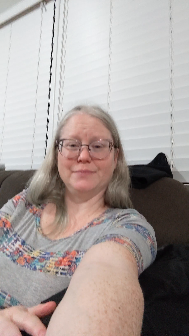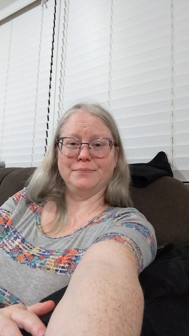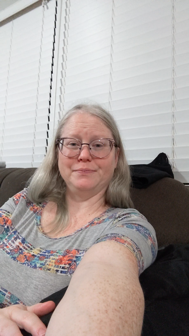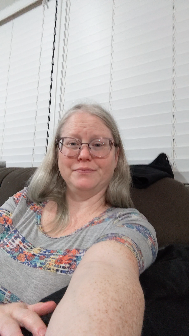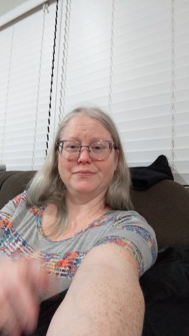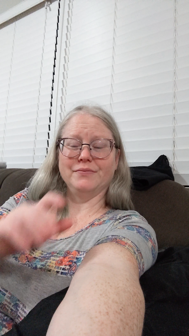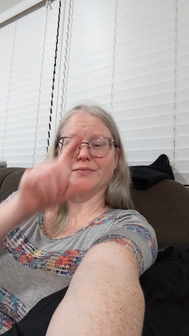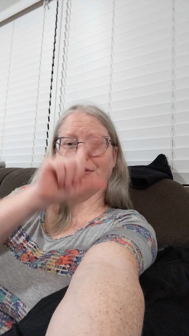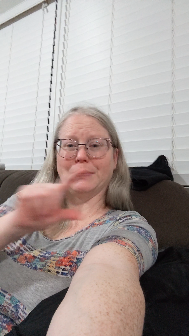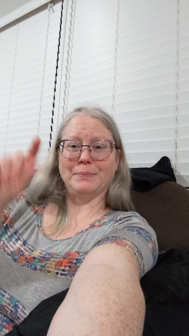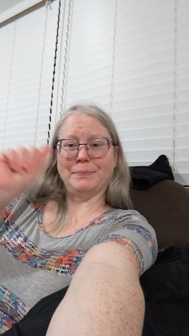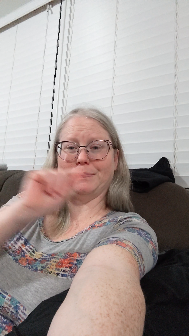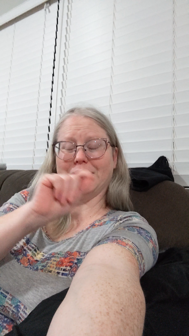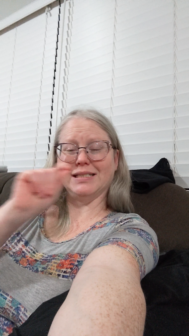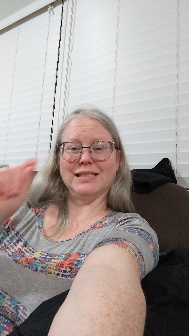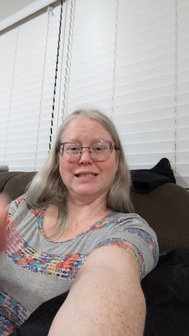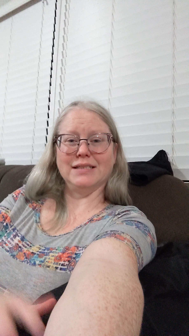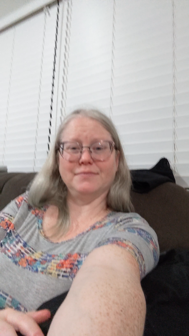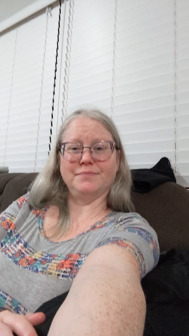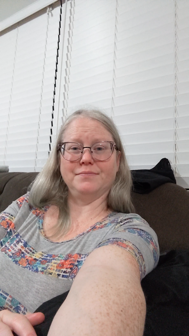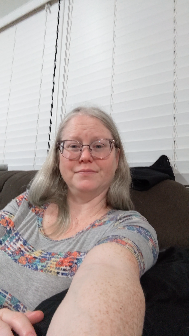peas